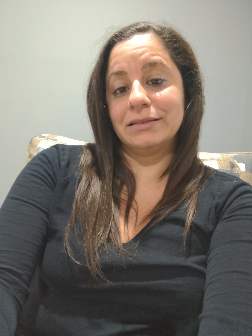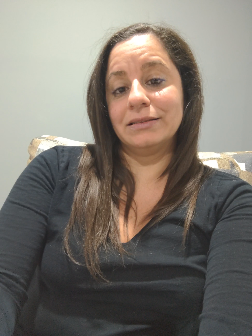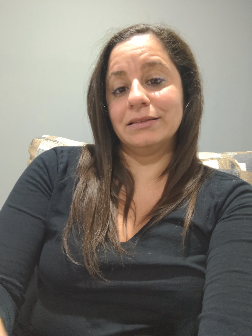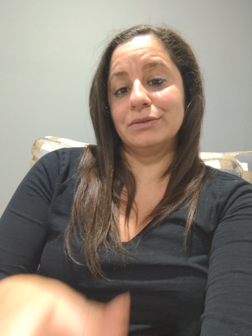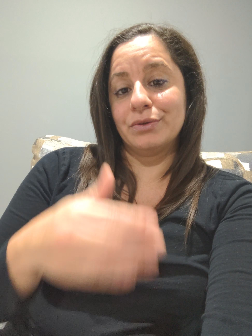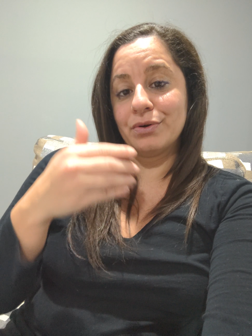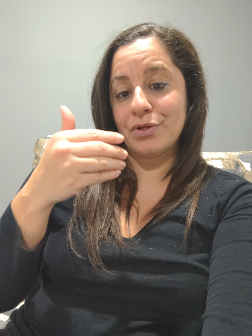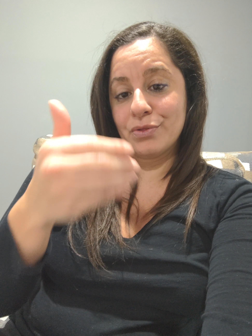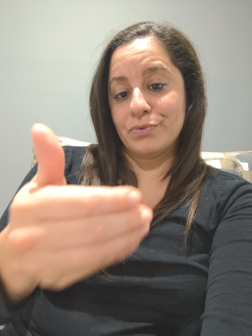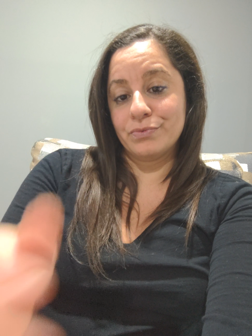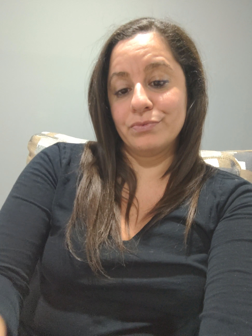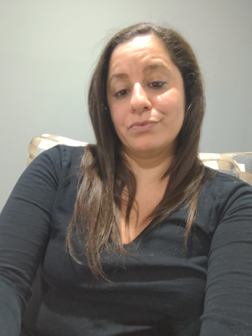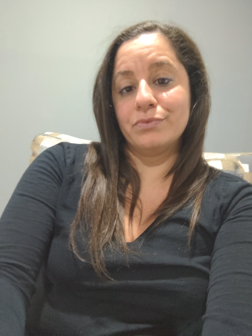close